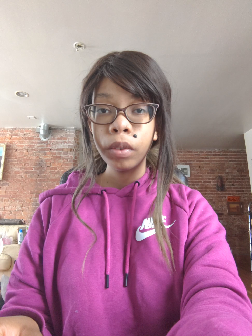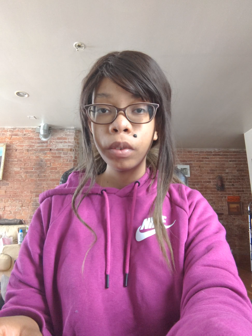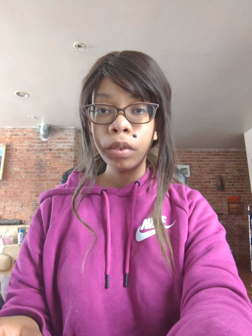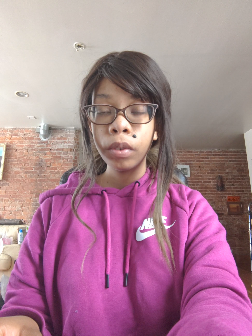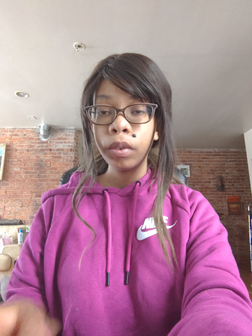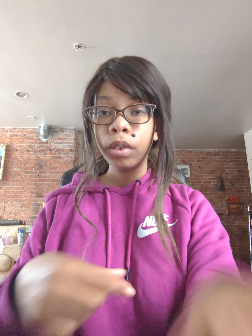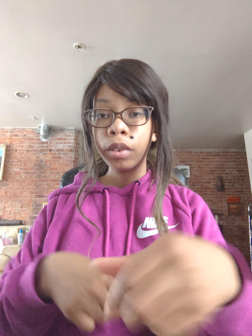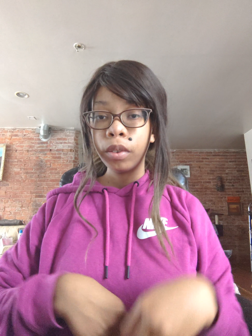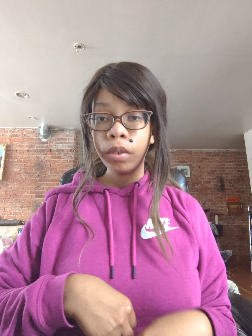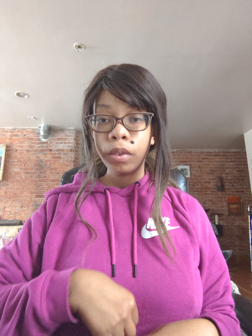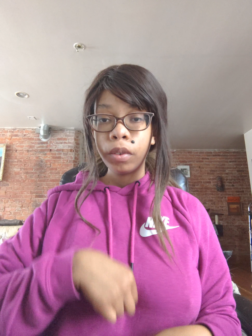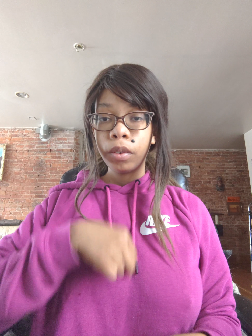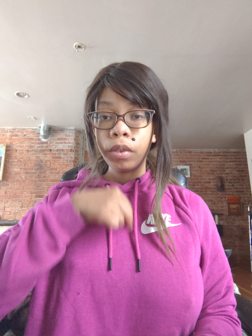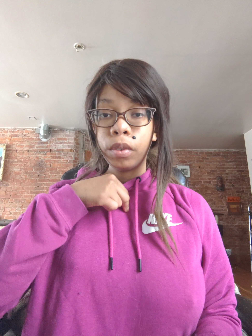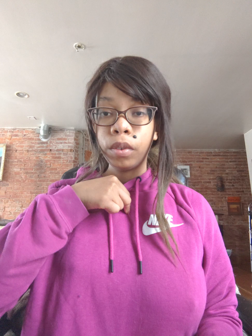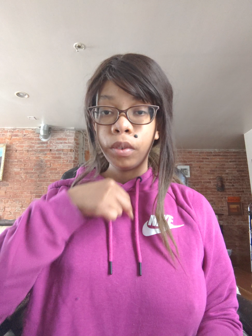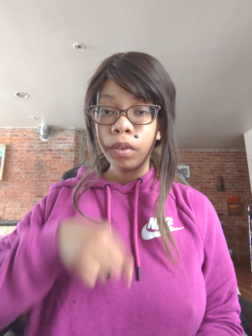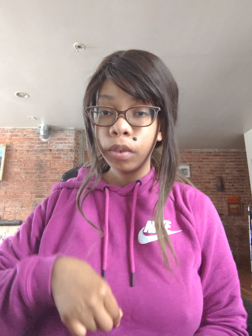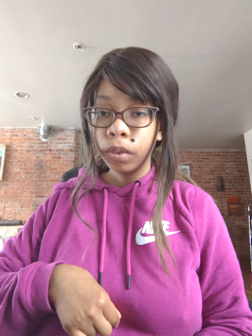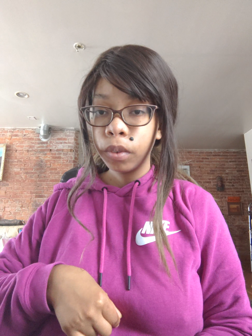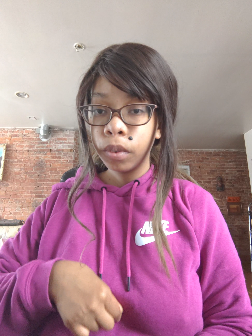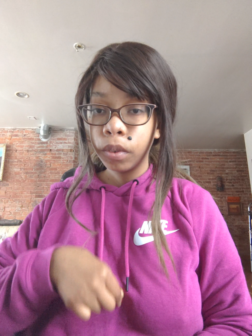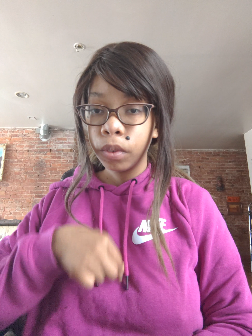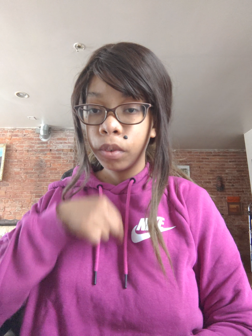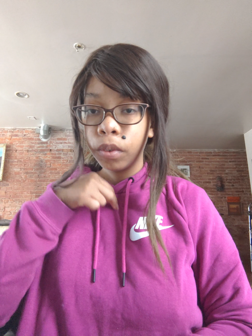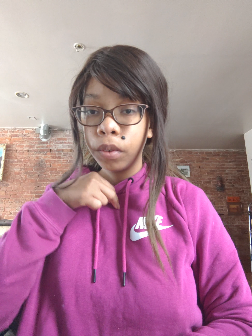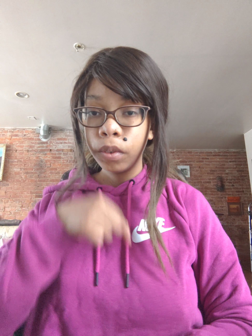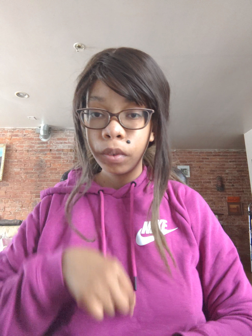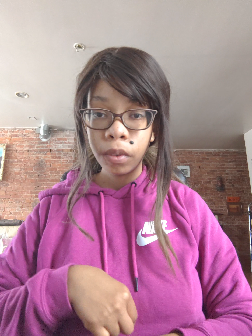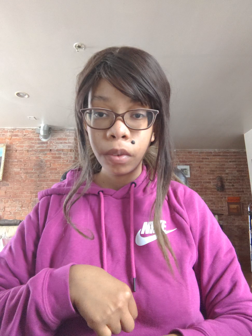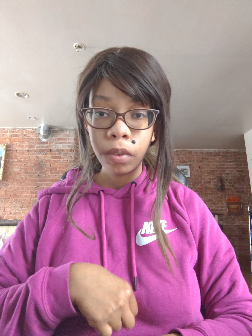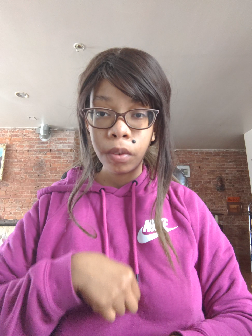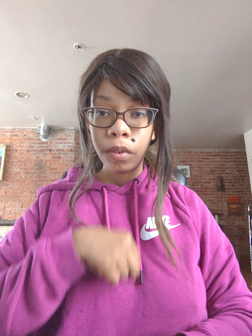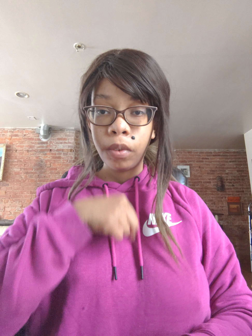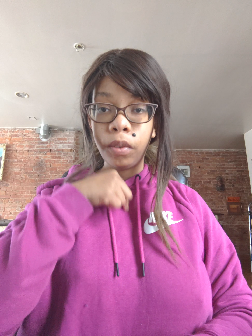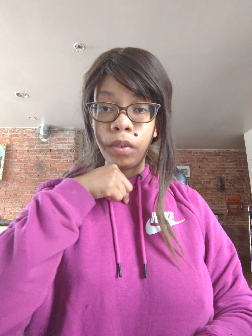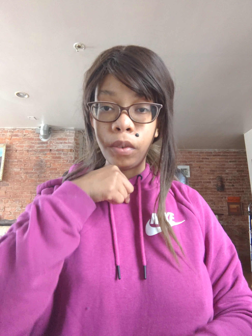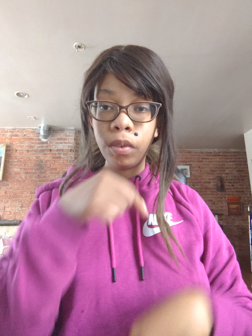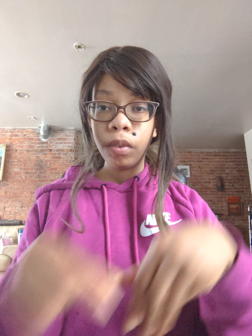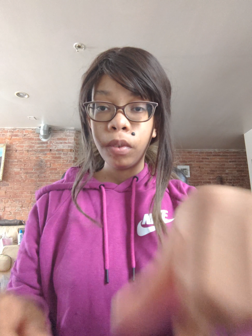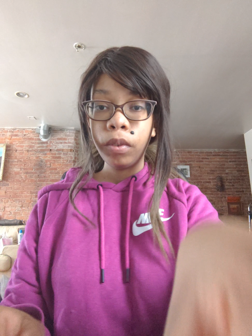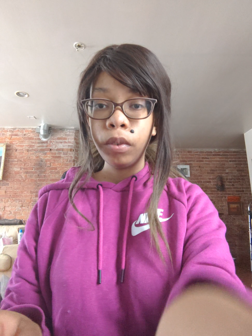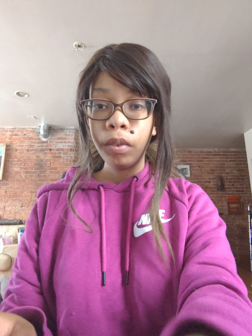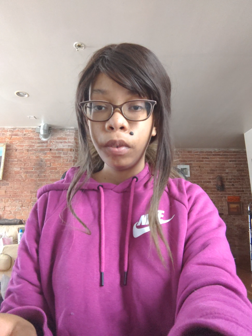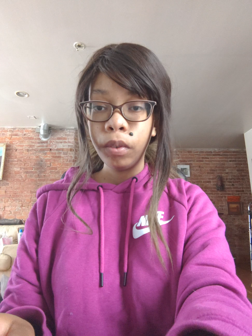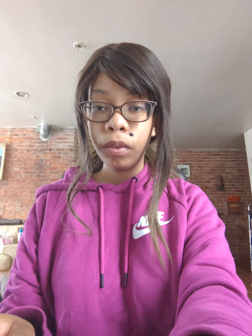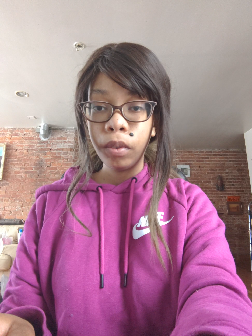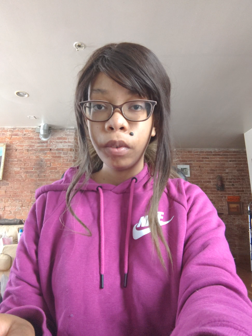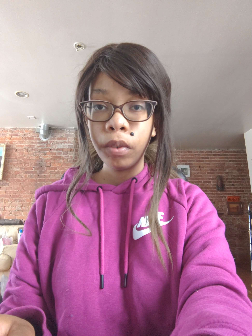zipper